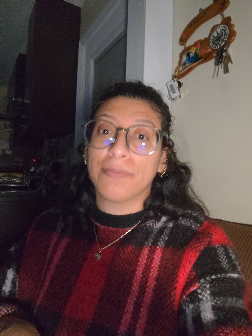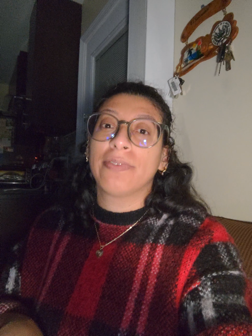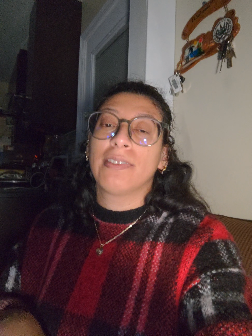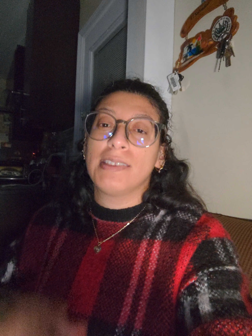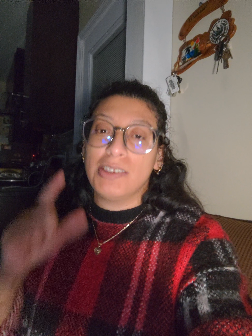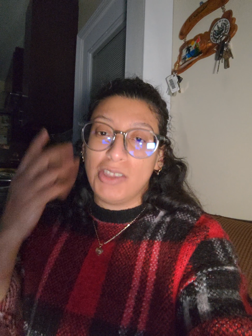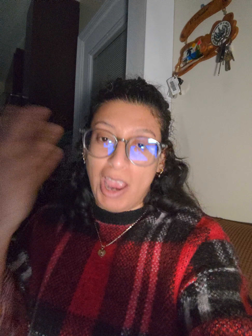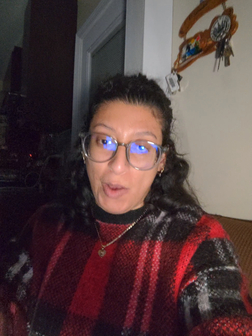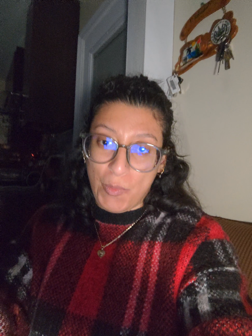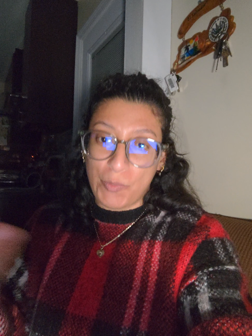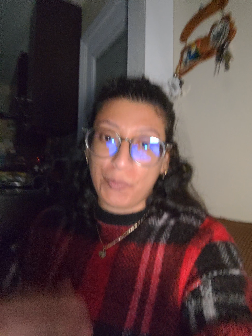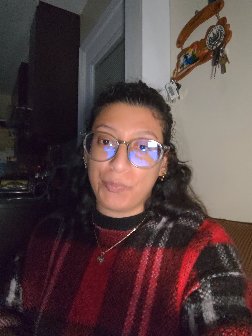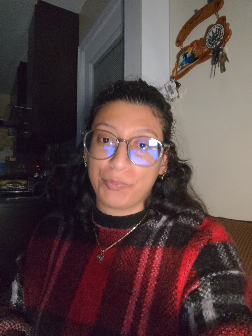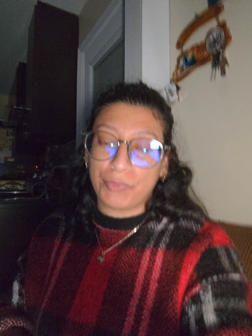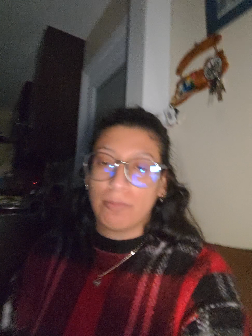go